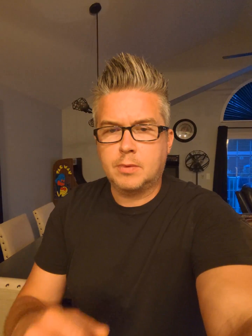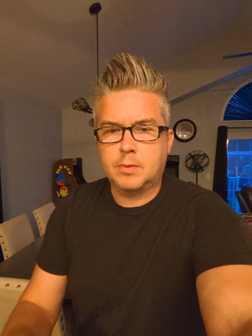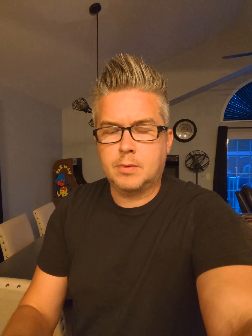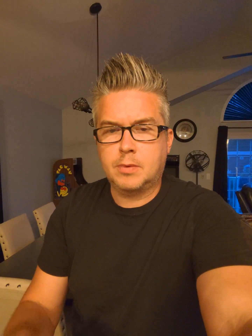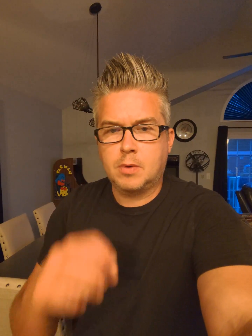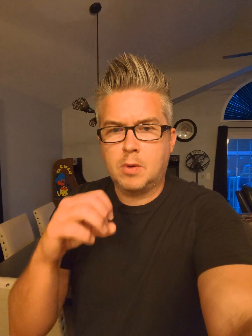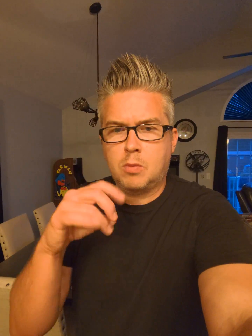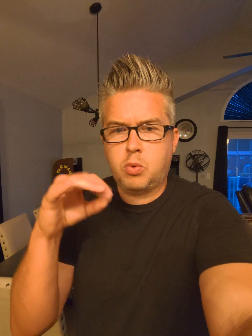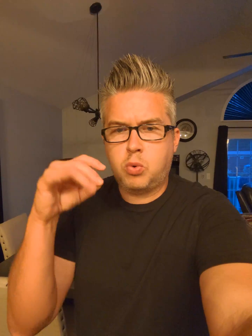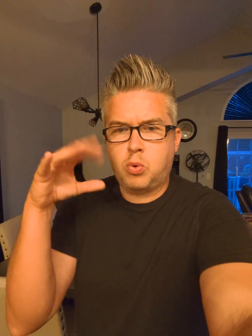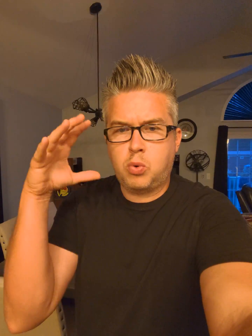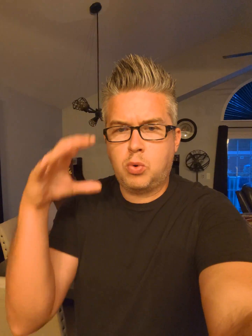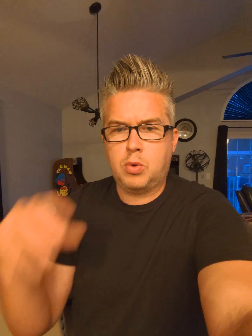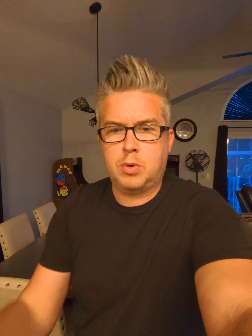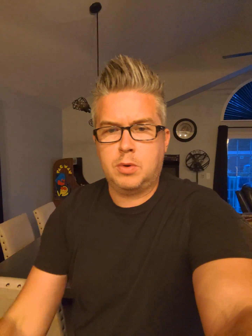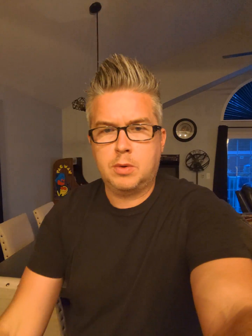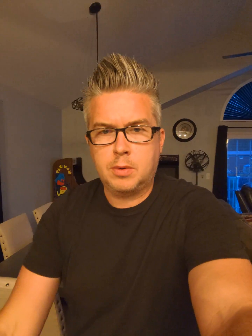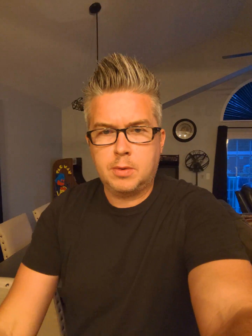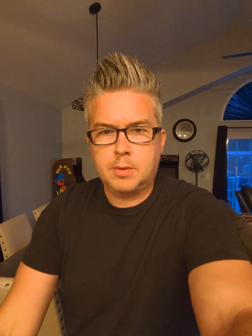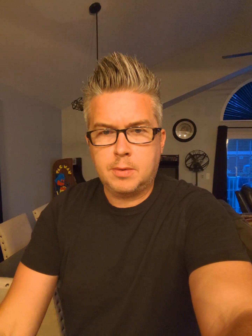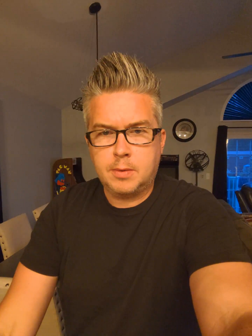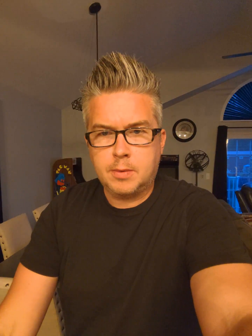bubbles